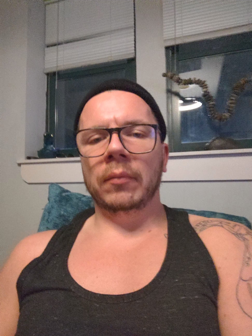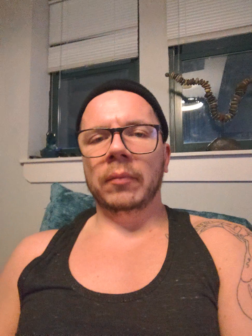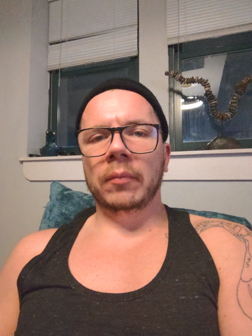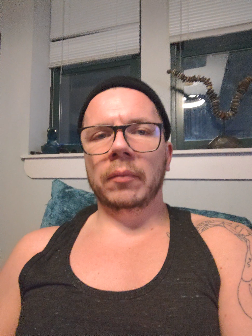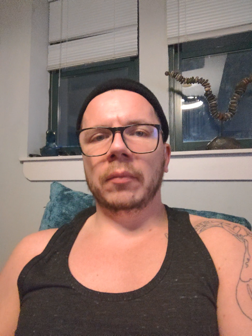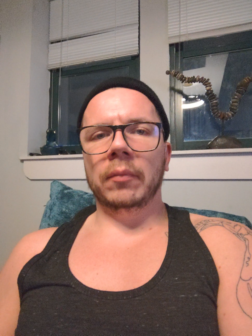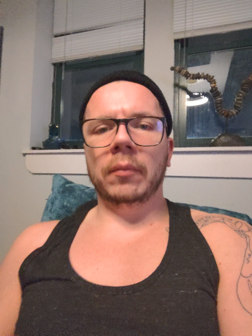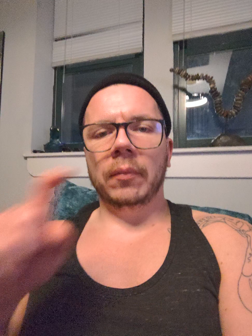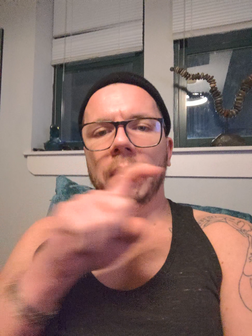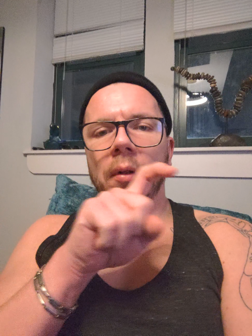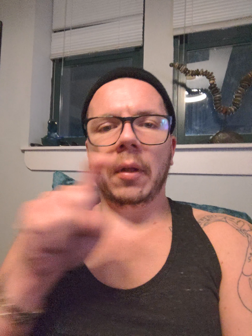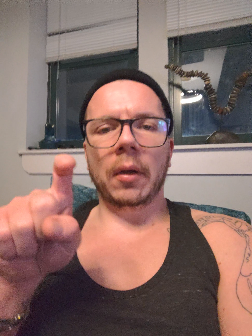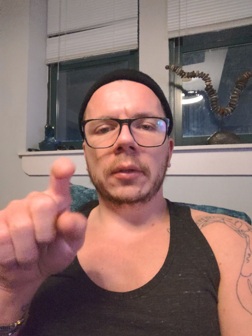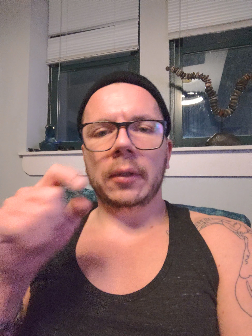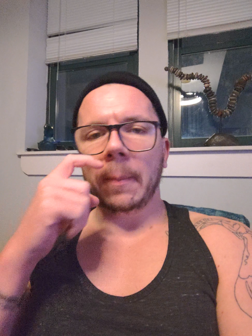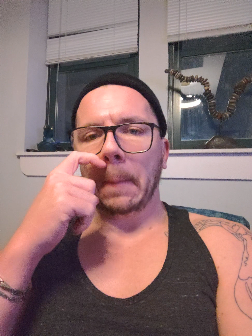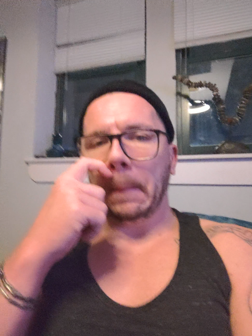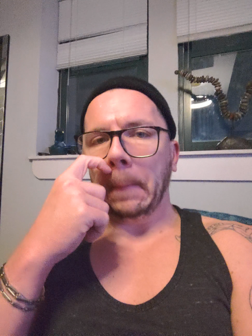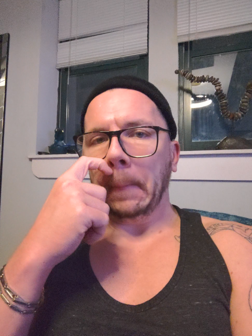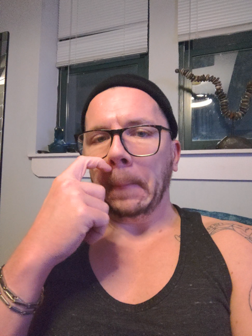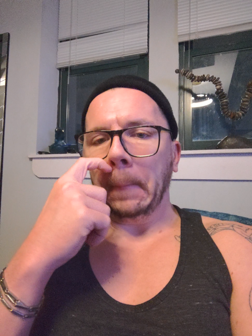closet